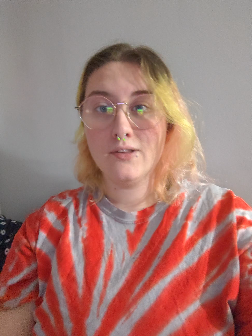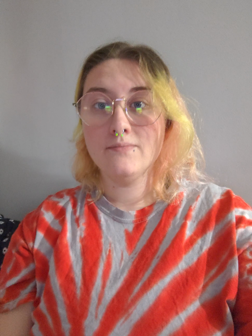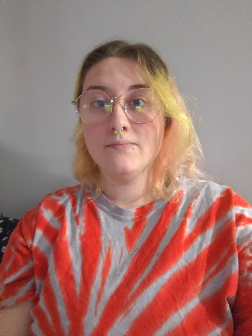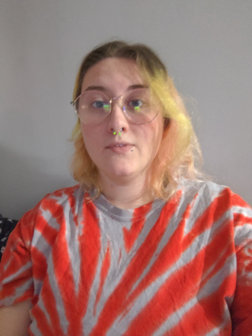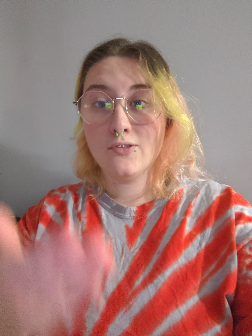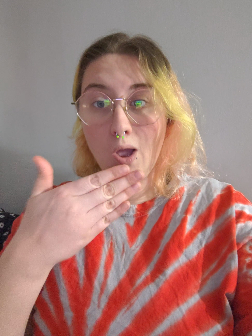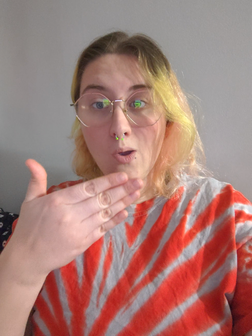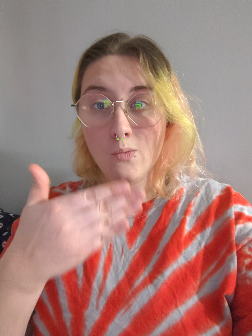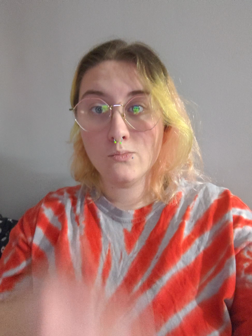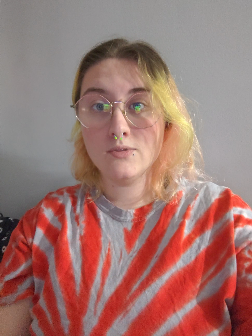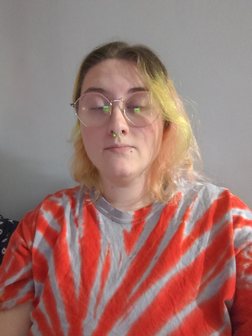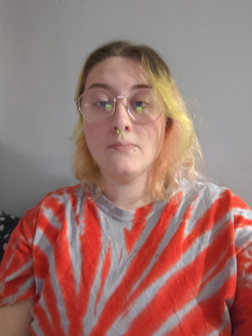close